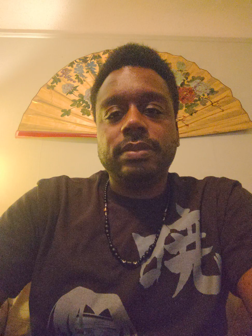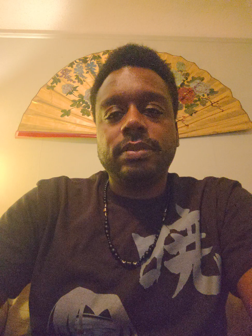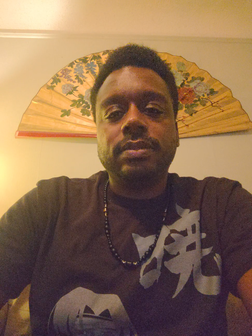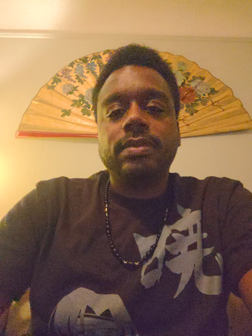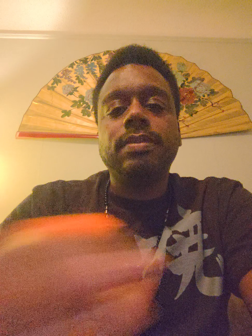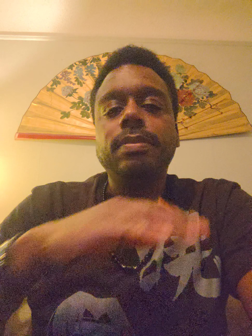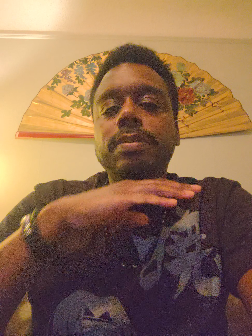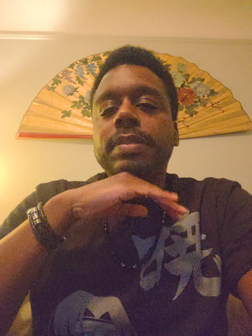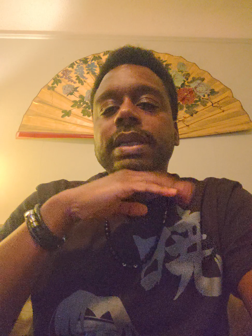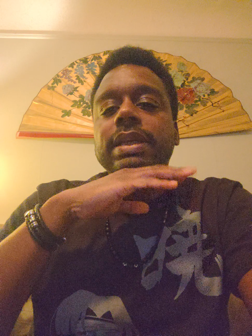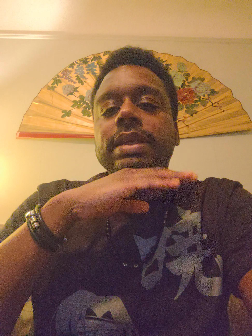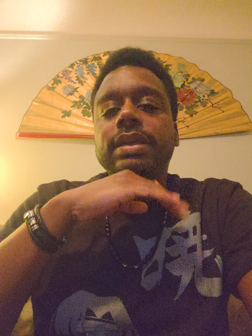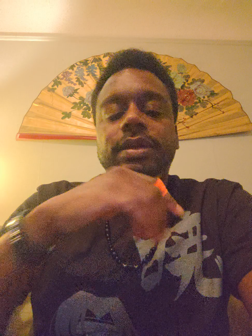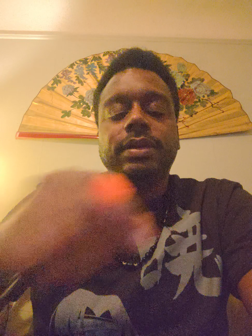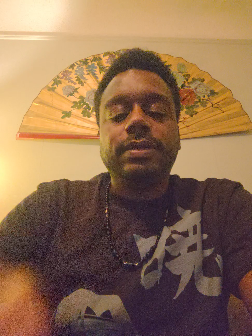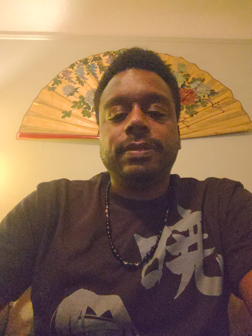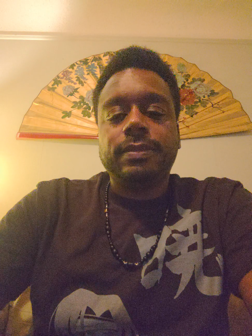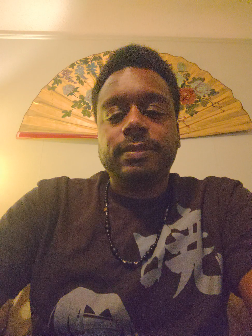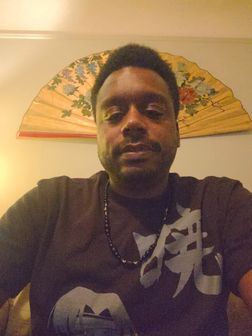pig